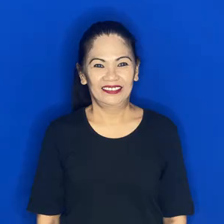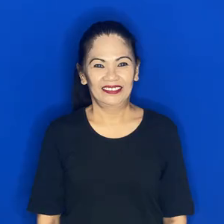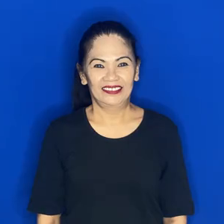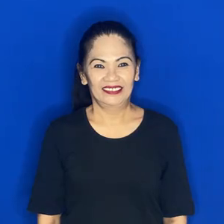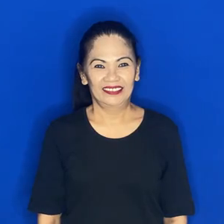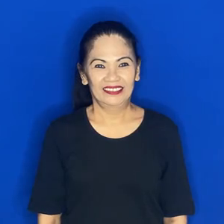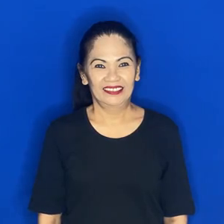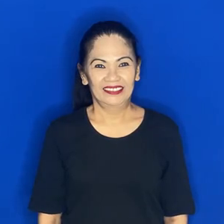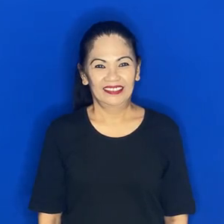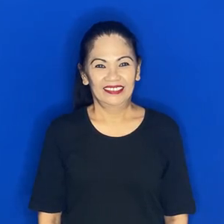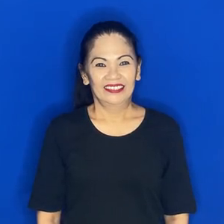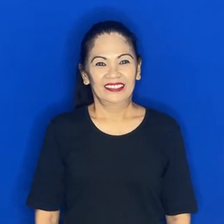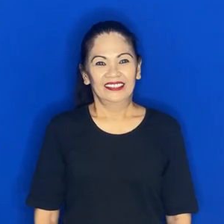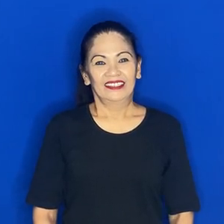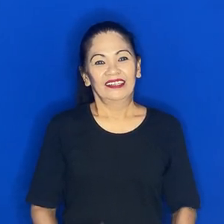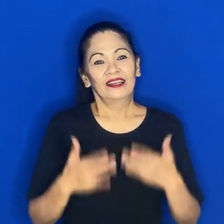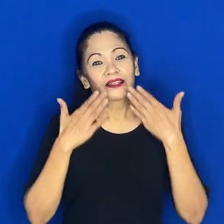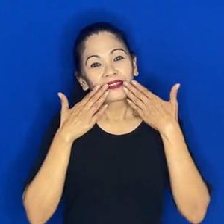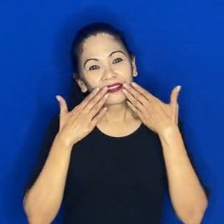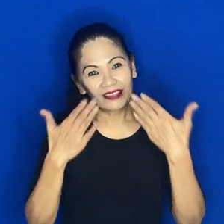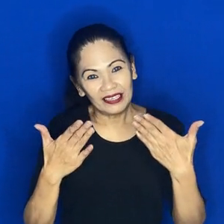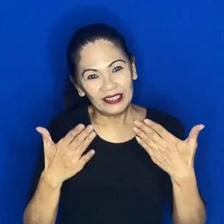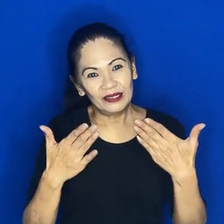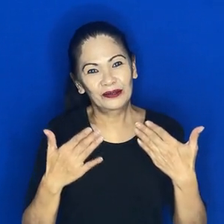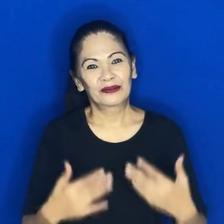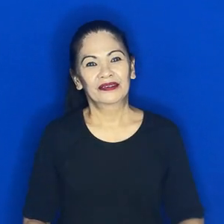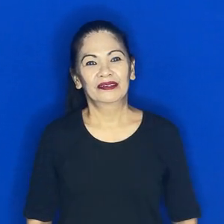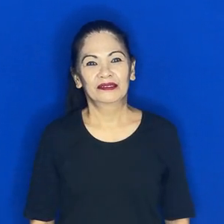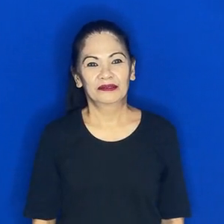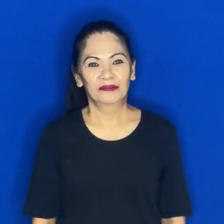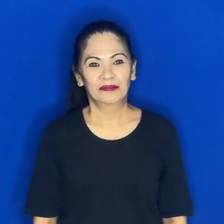thank you